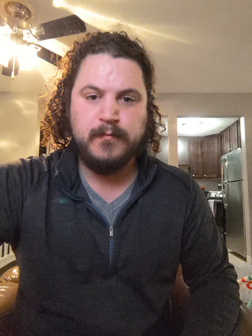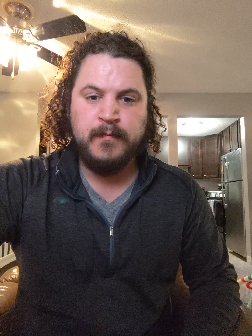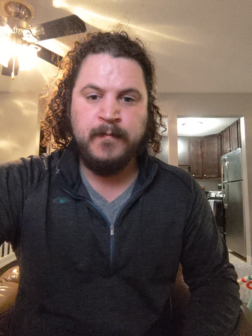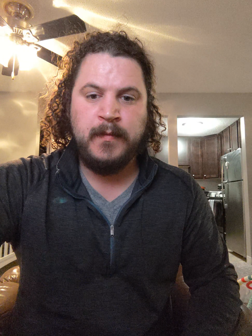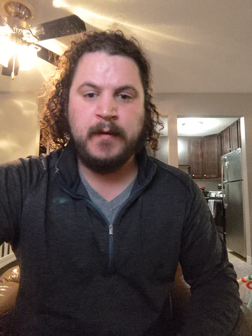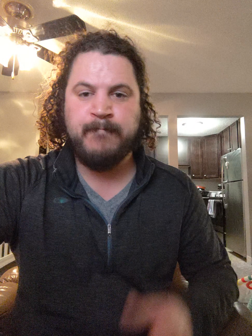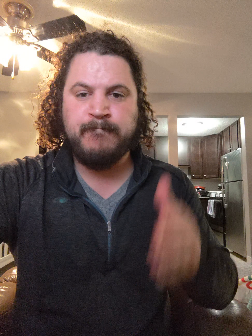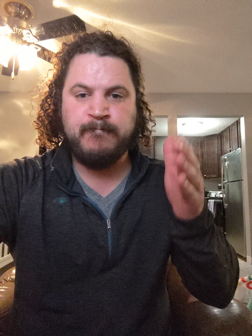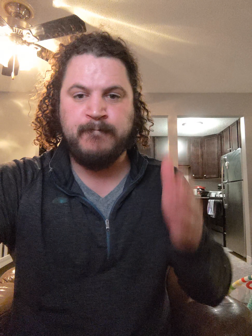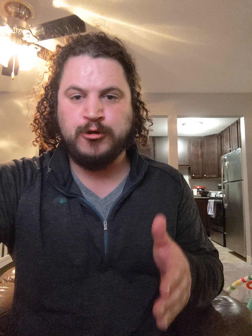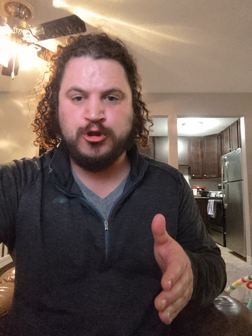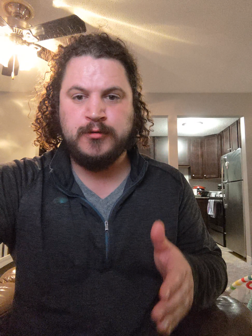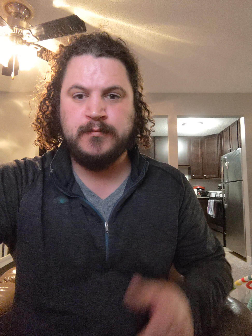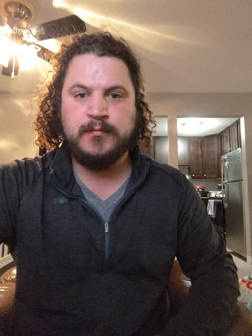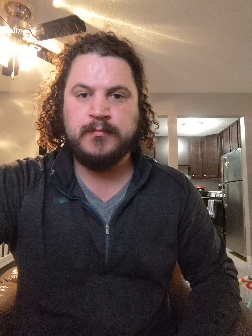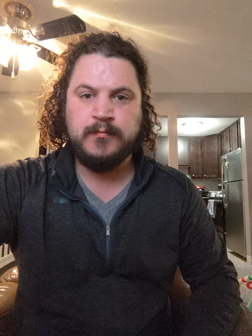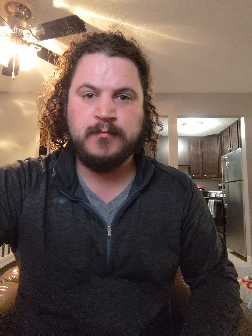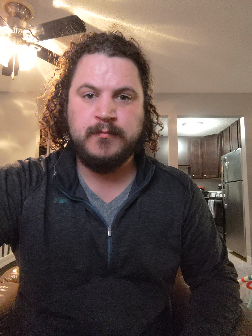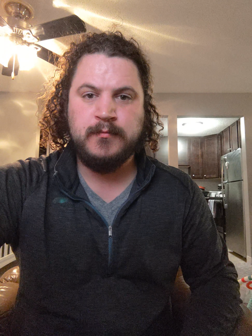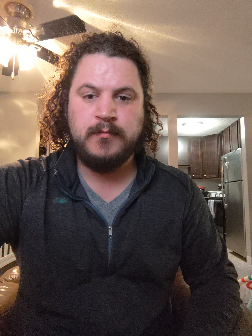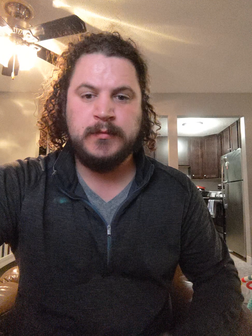person